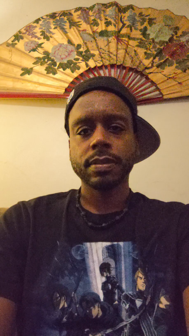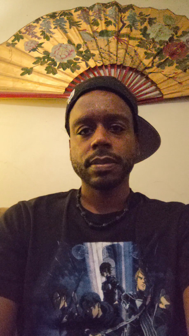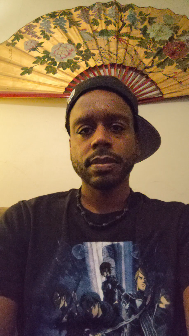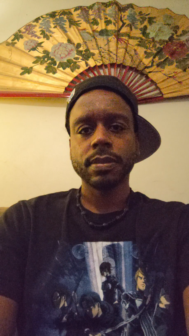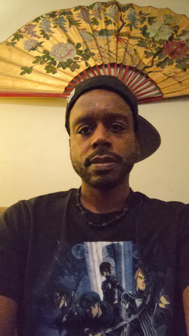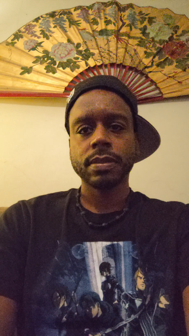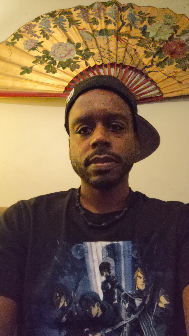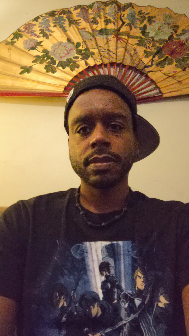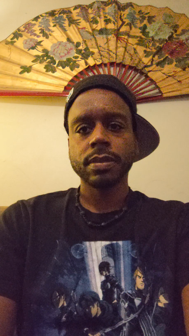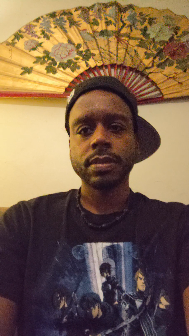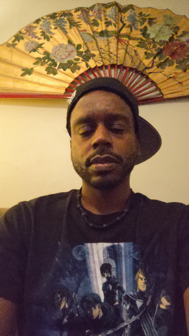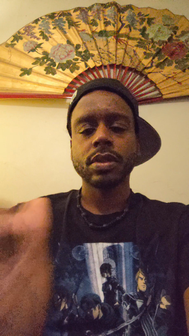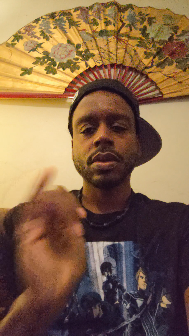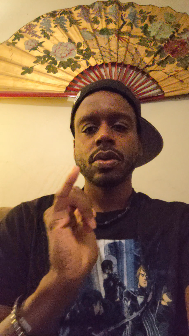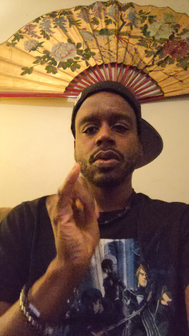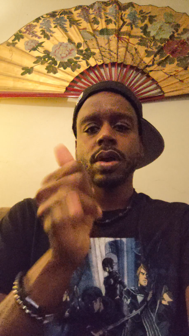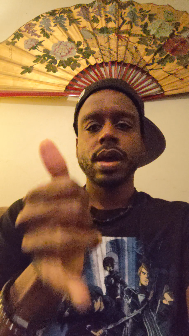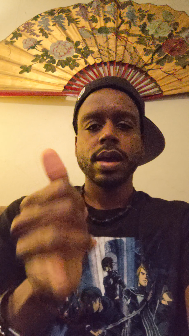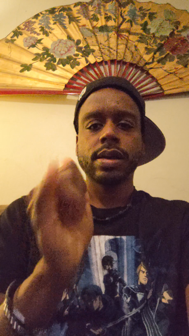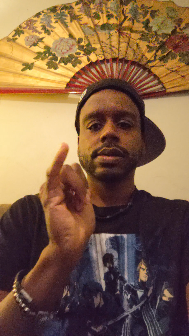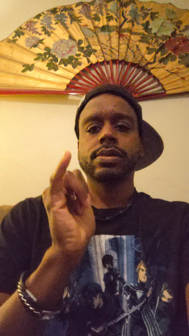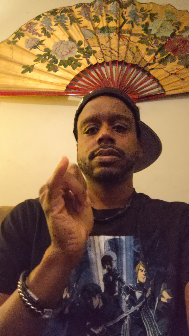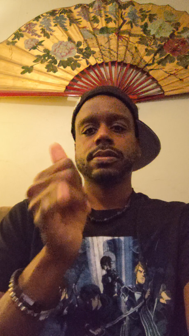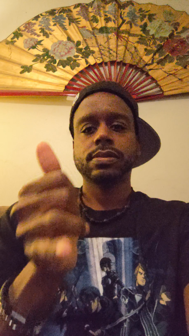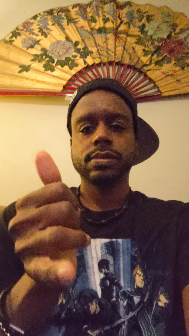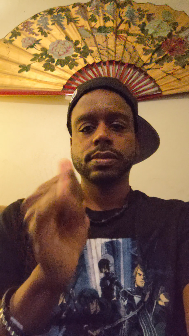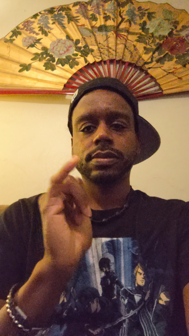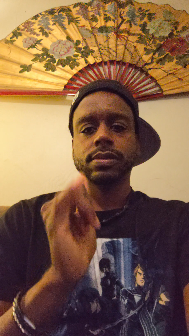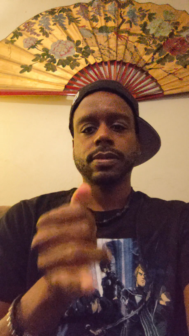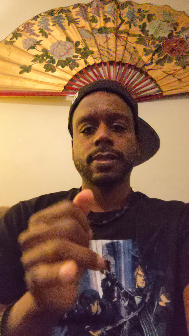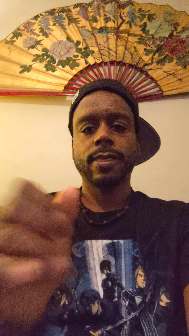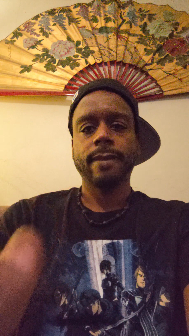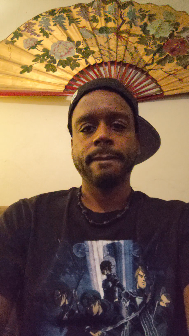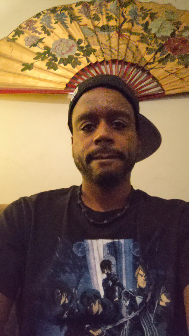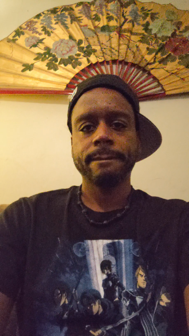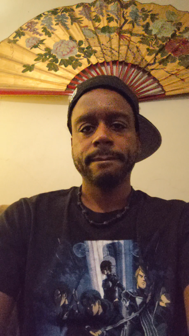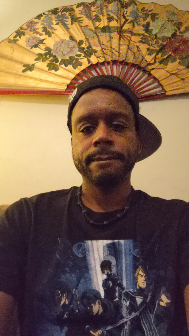rocking chair